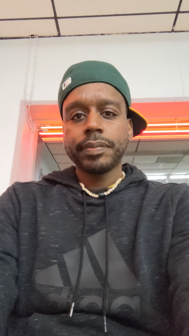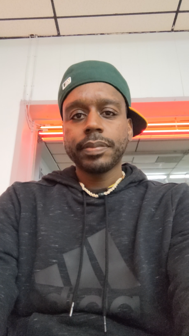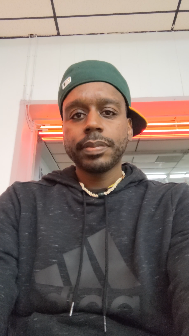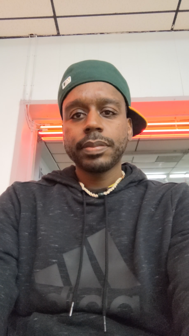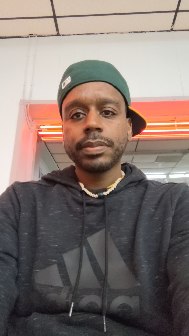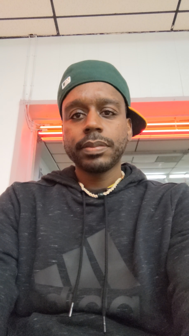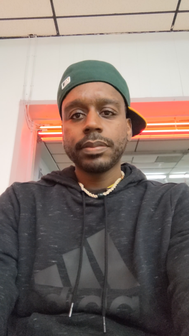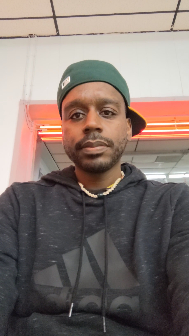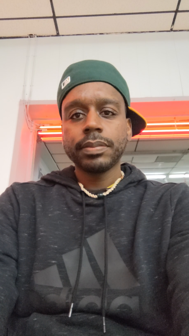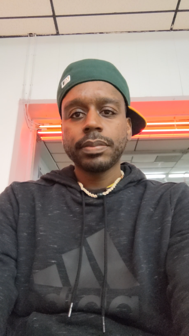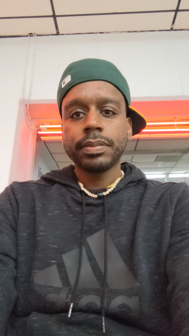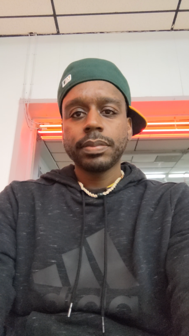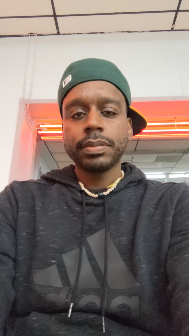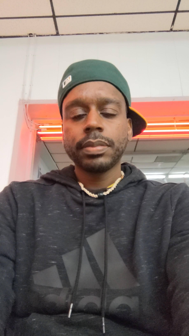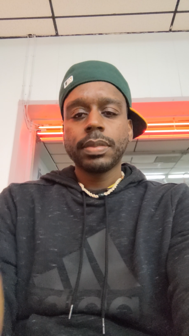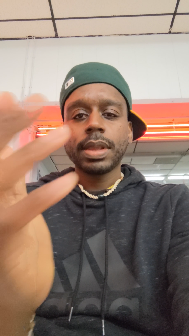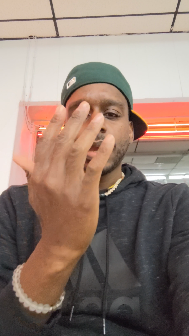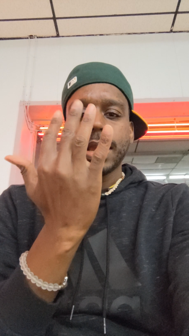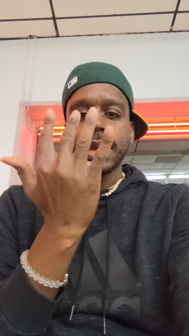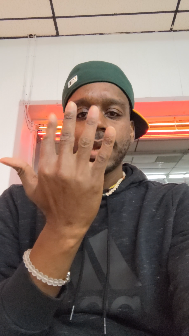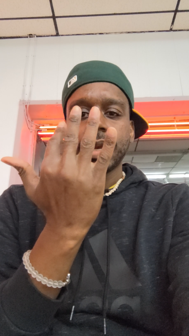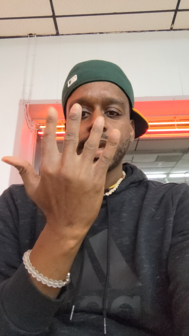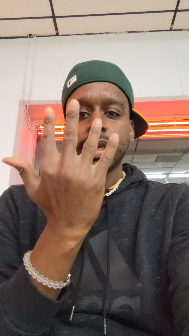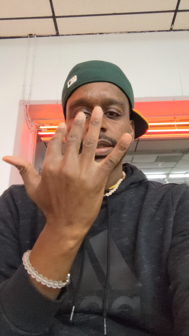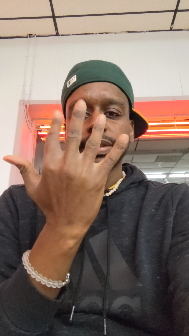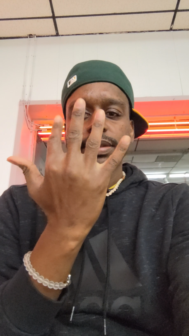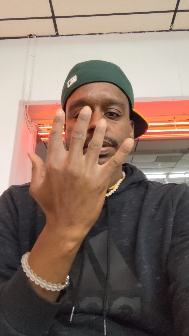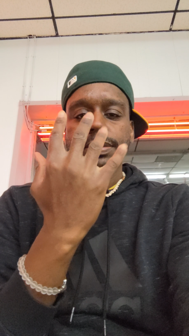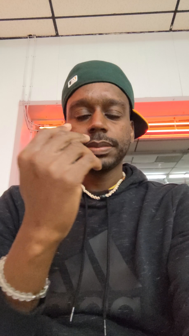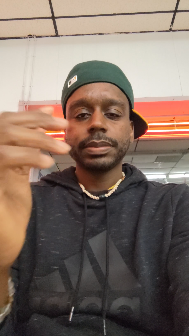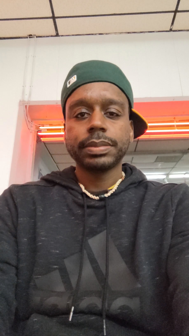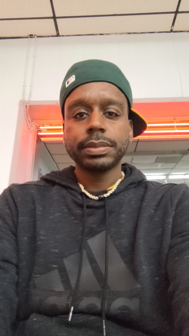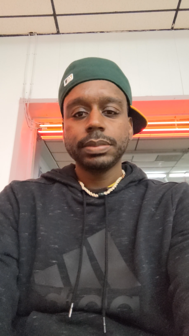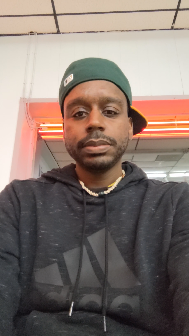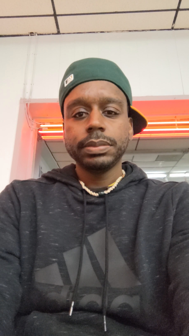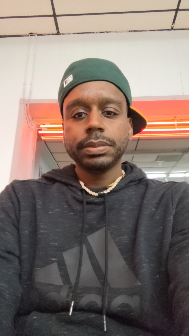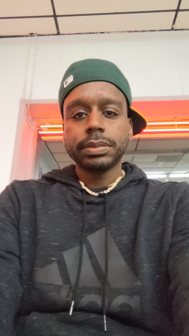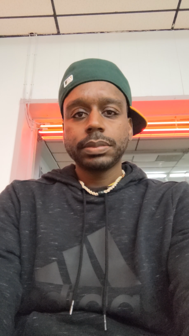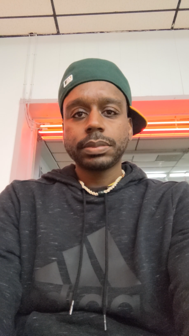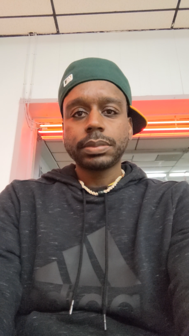hand